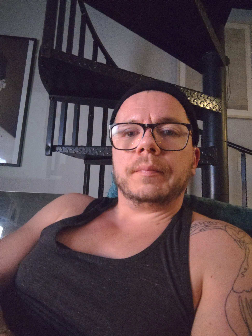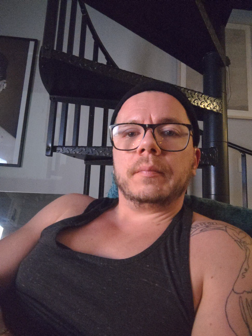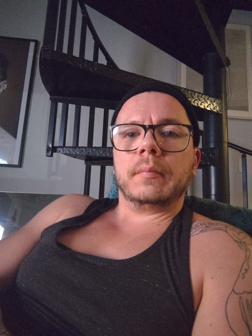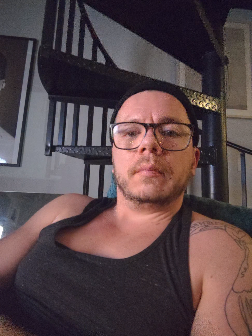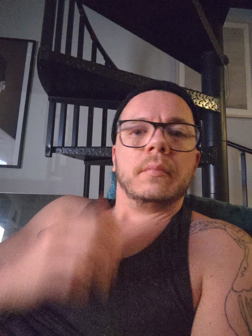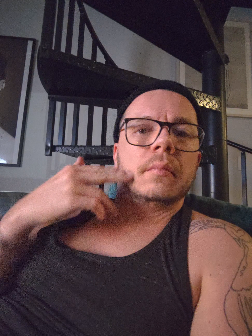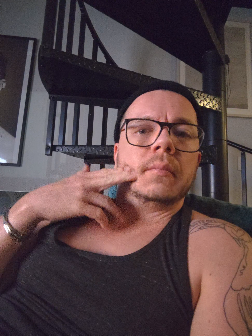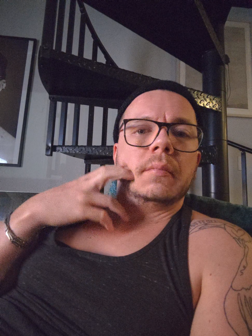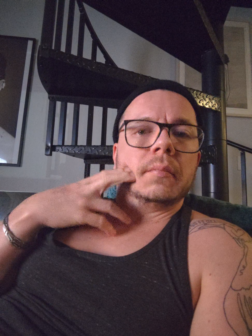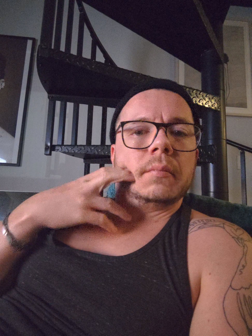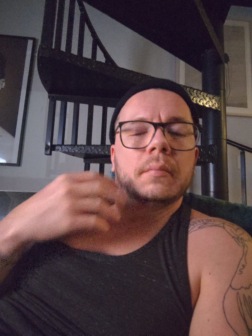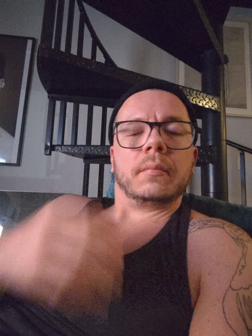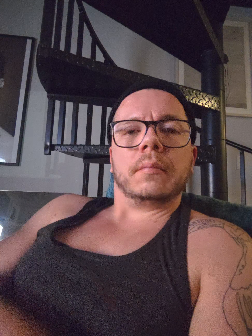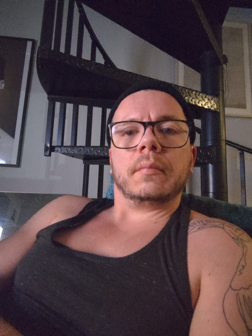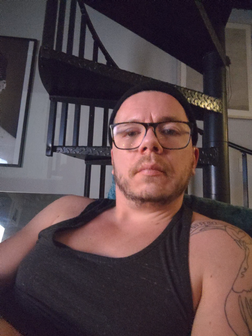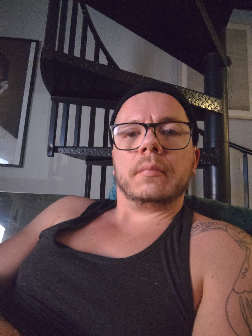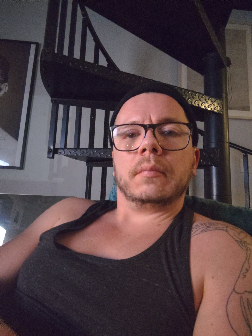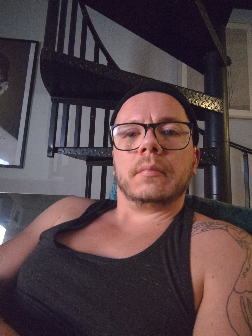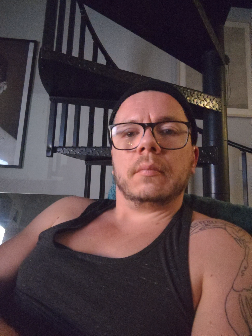gum